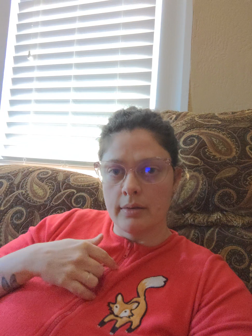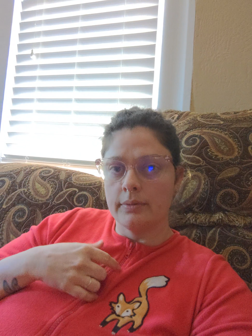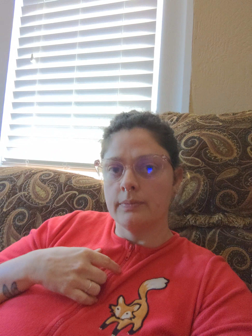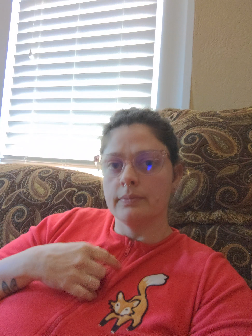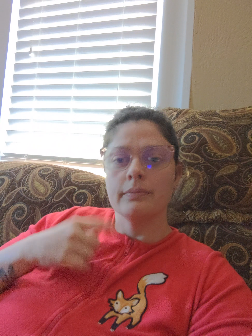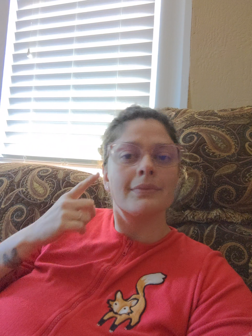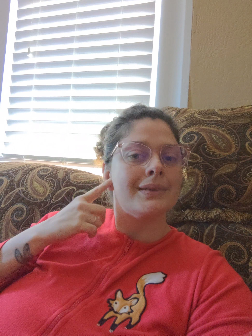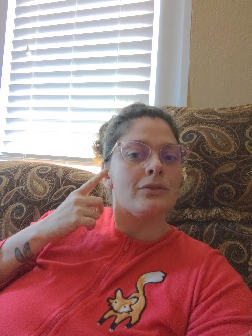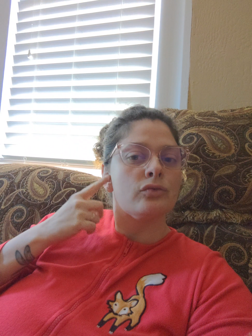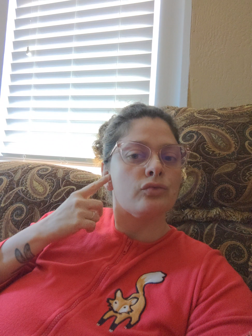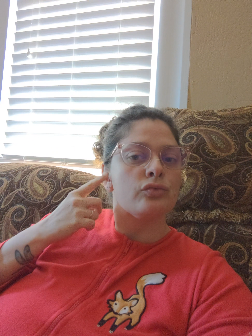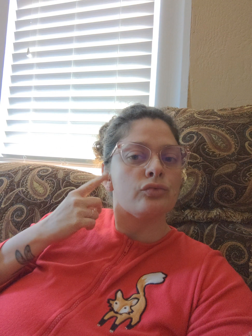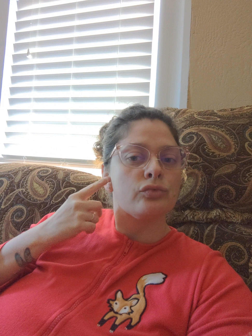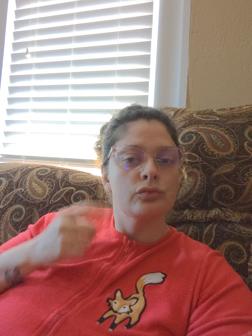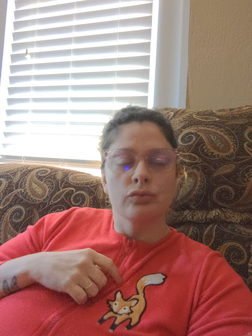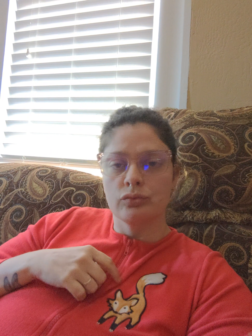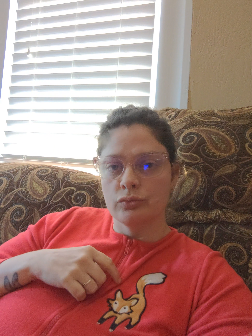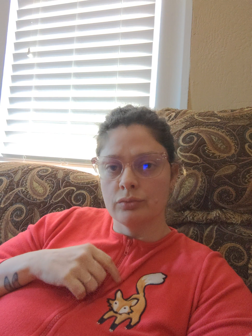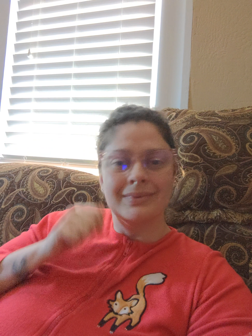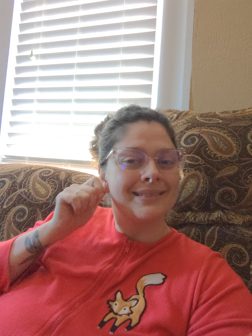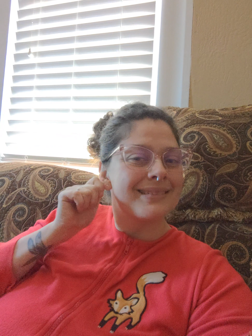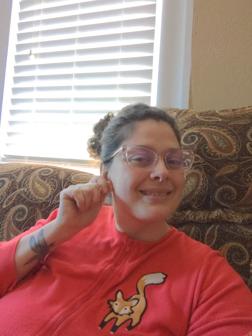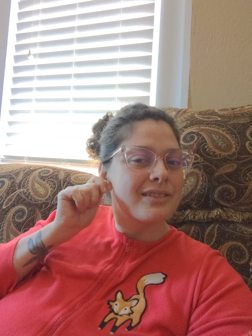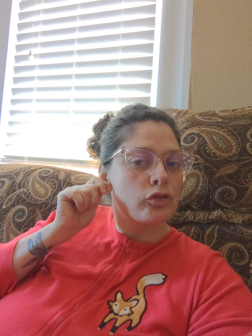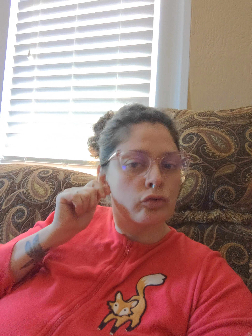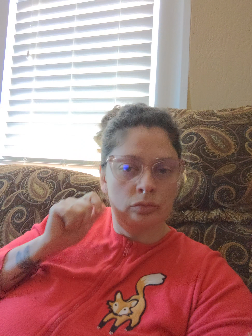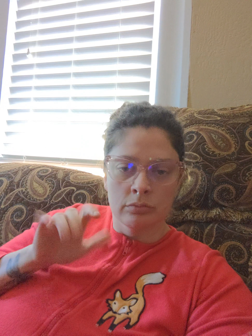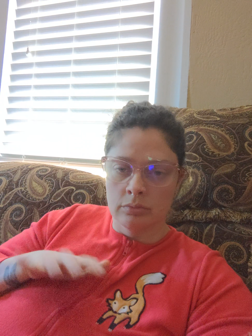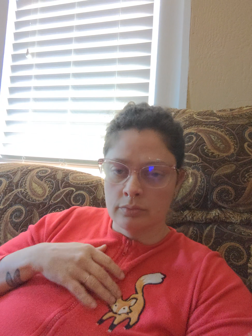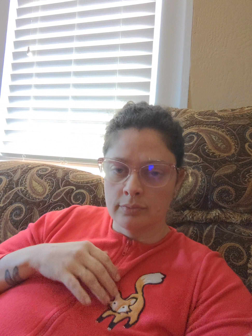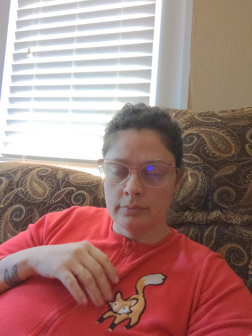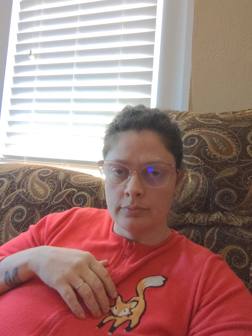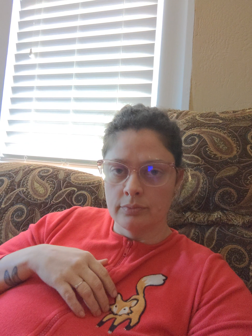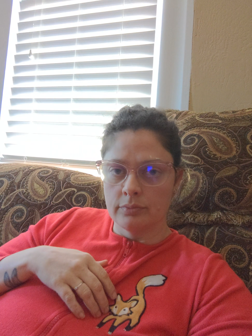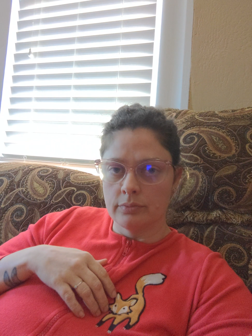ear